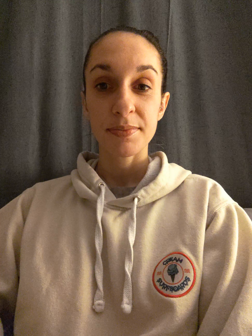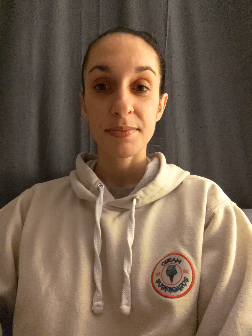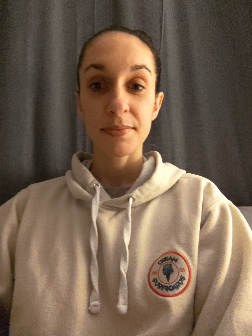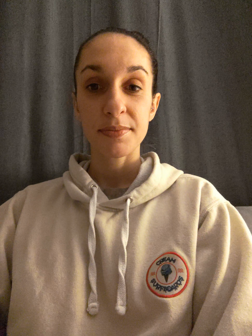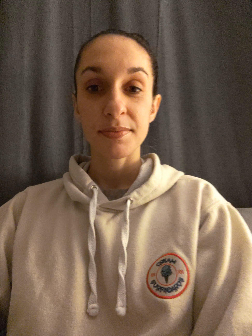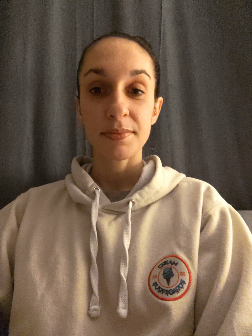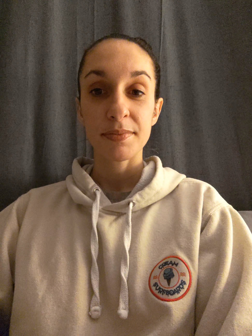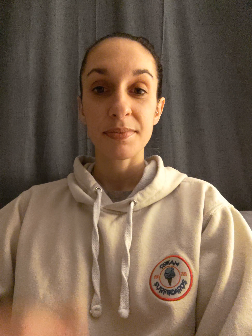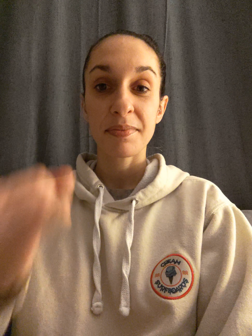if